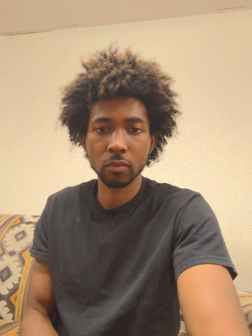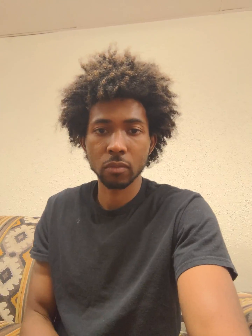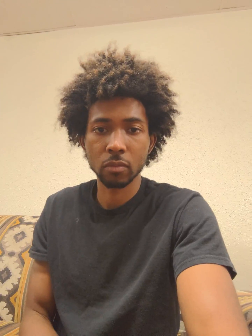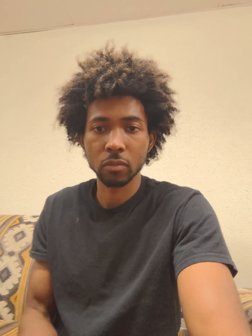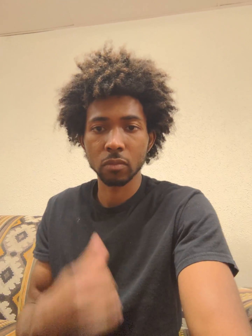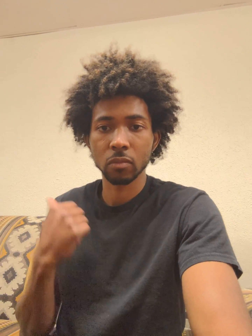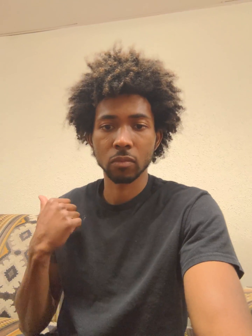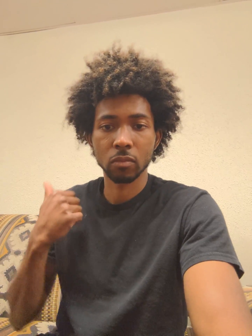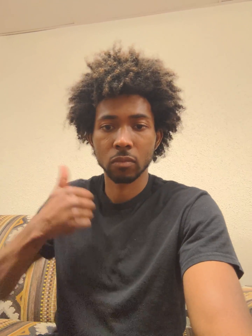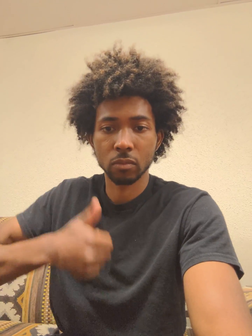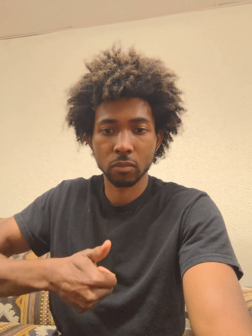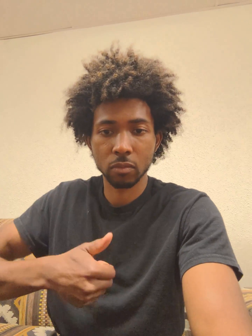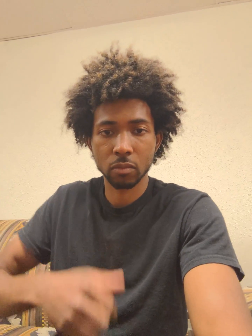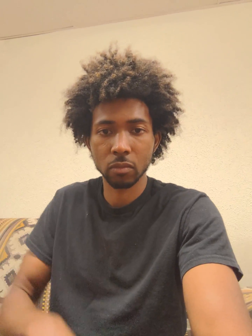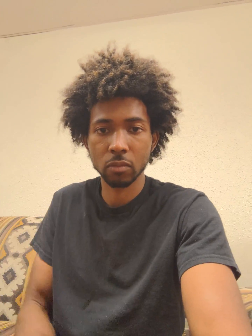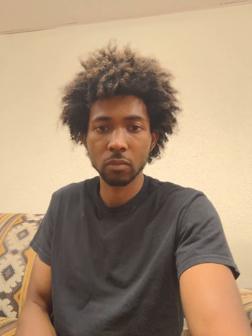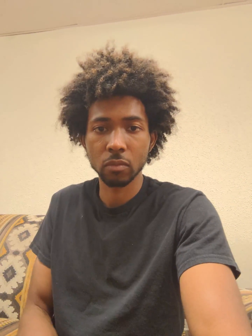coats